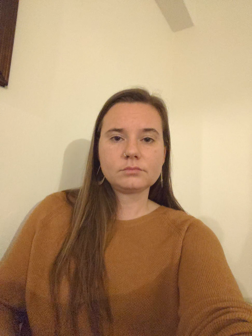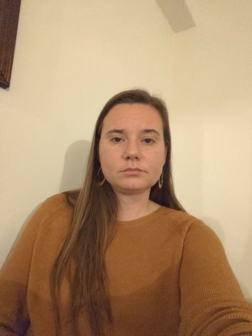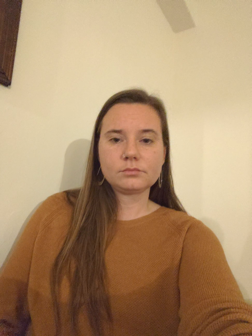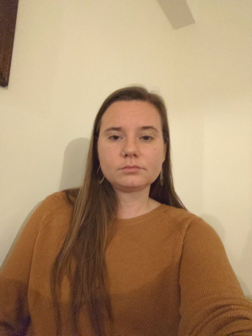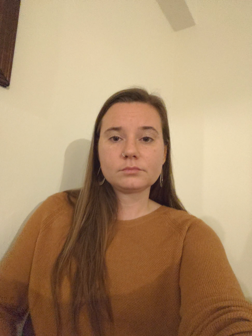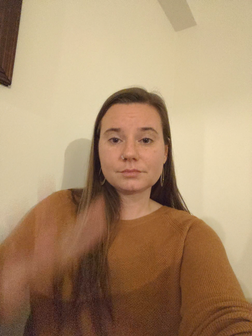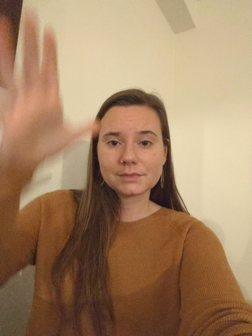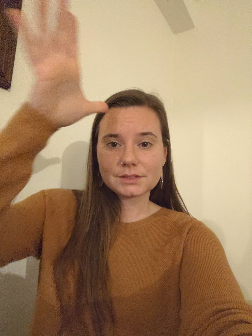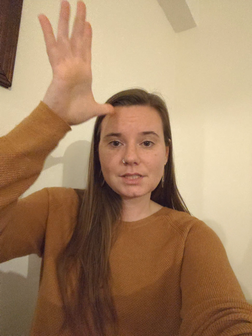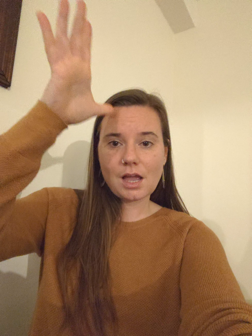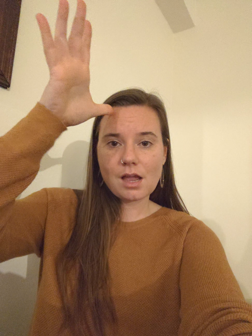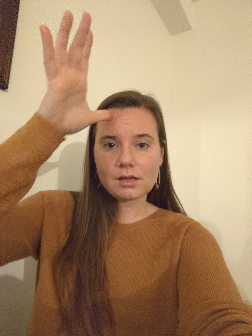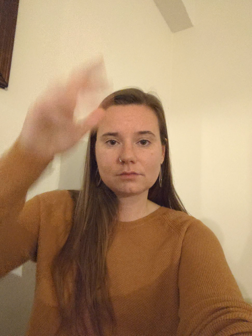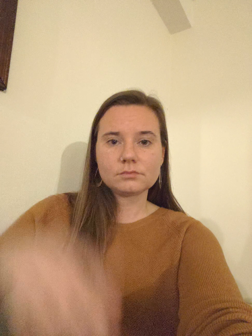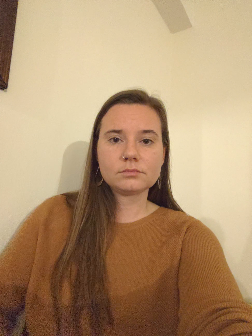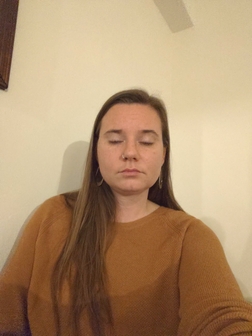dad